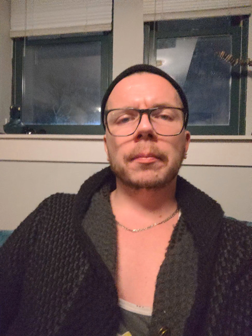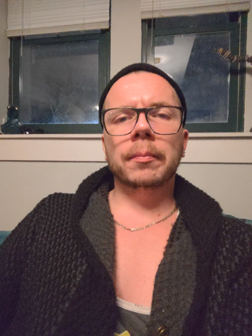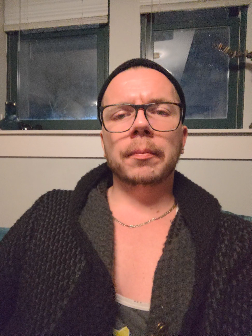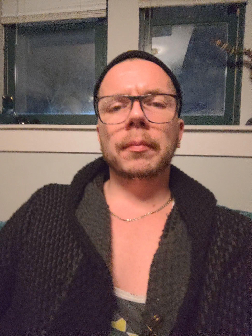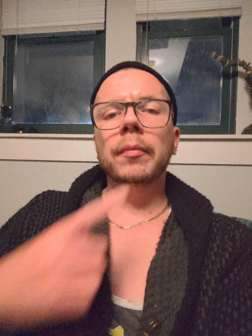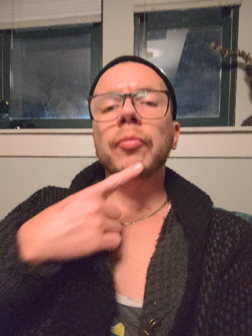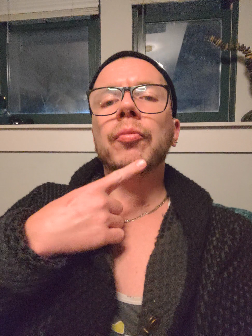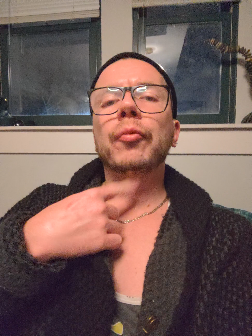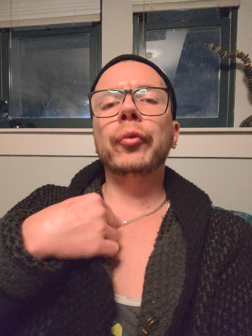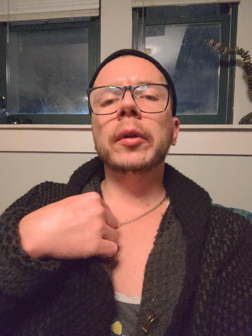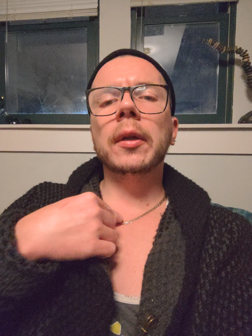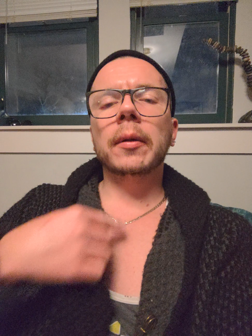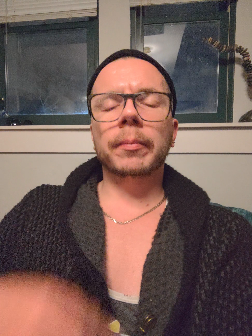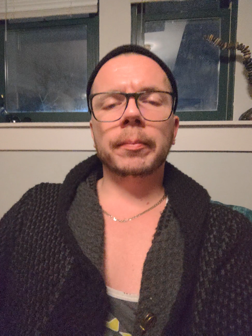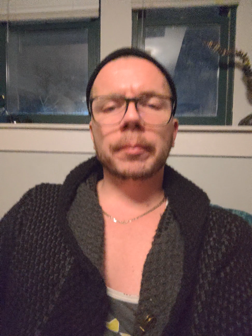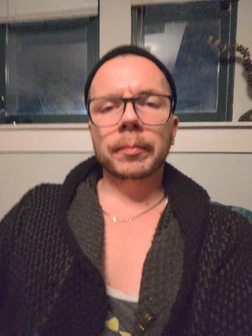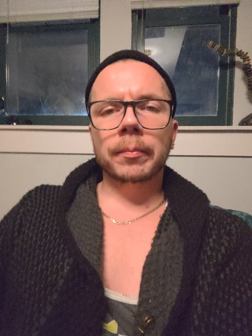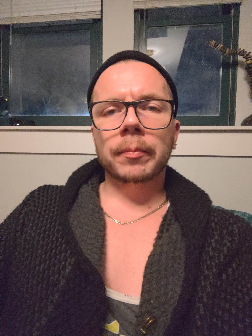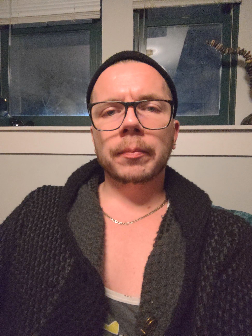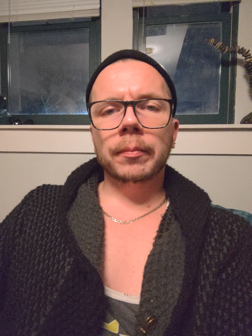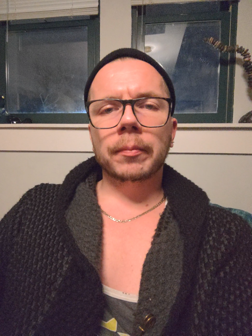thirsty